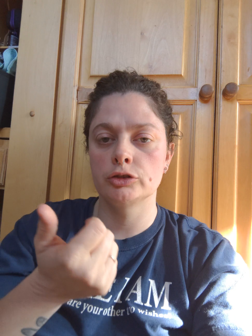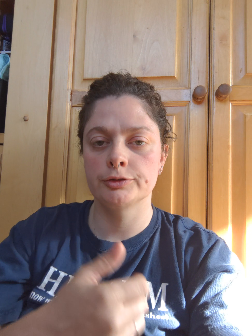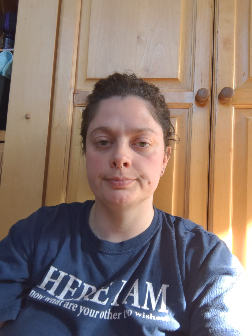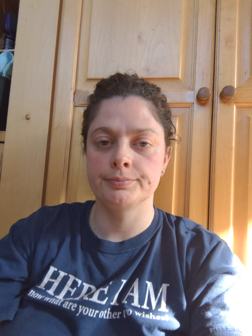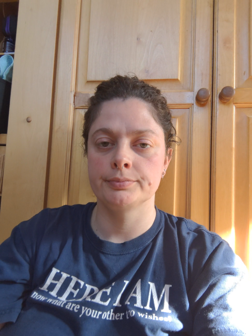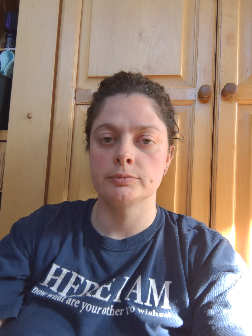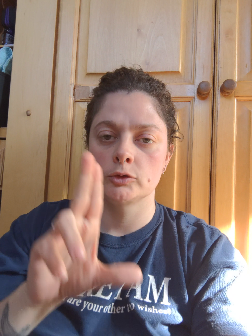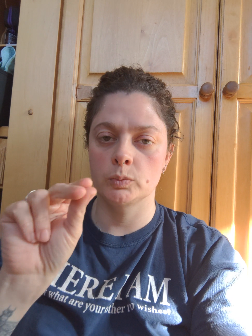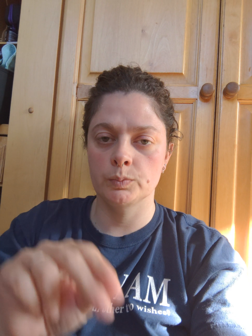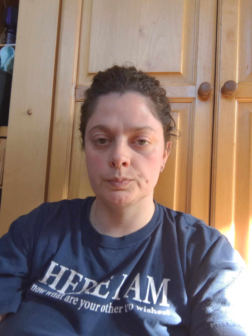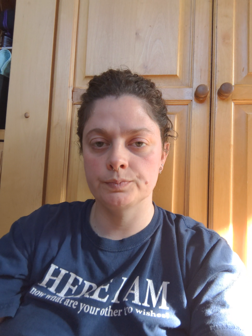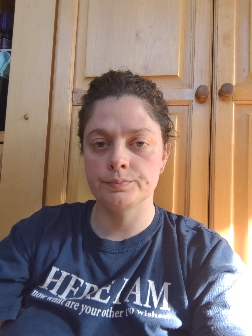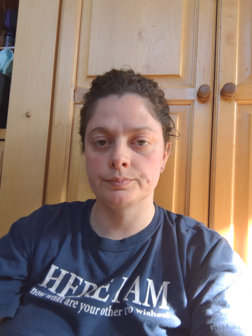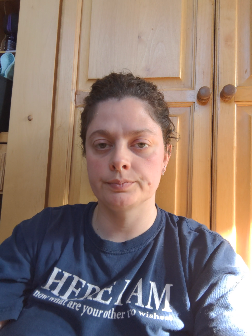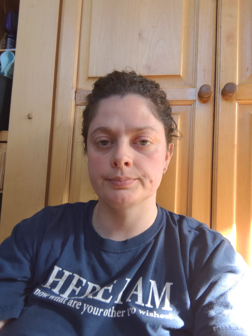no